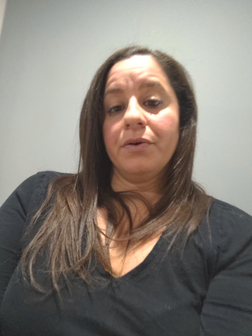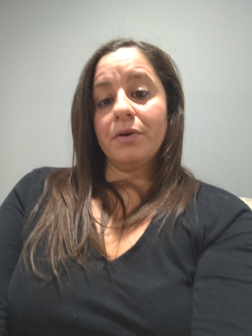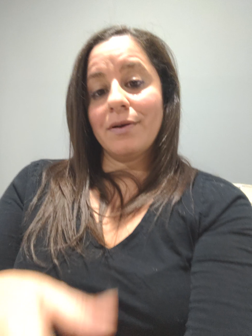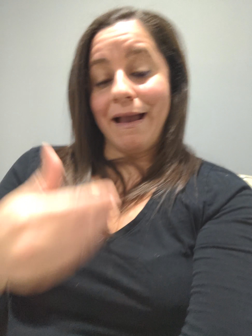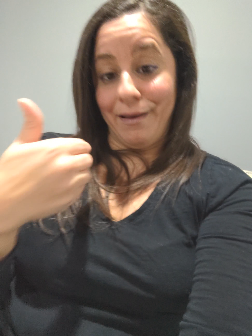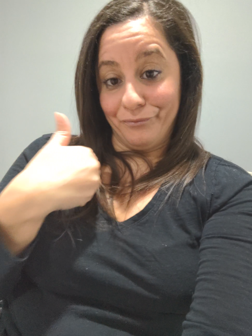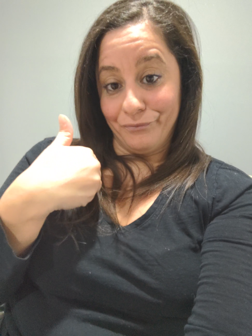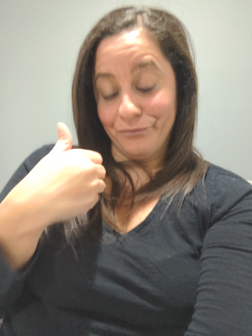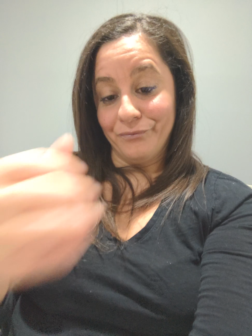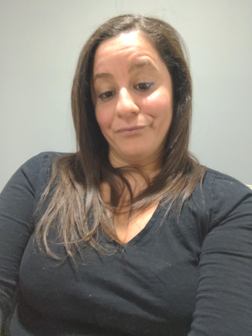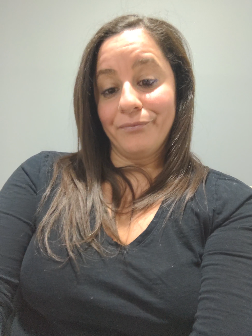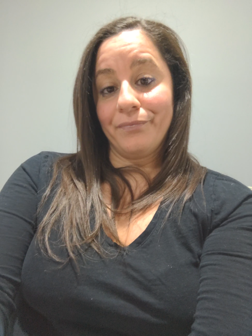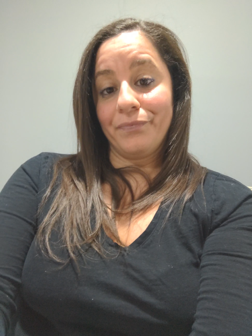have